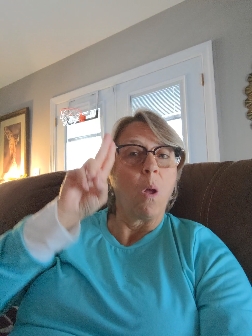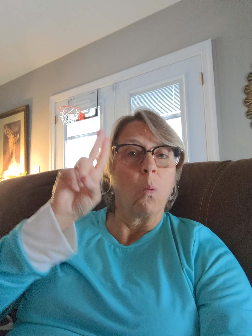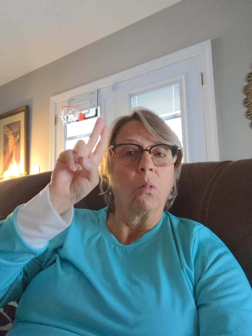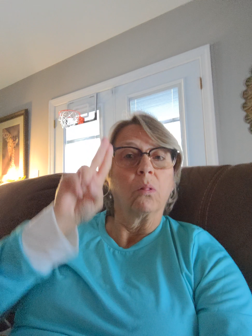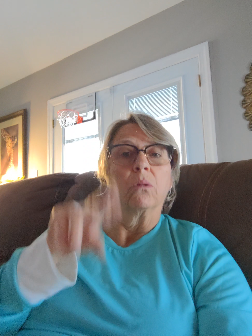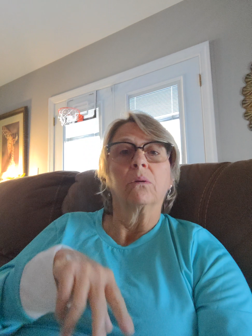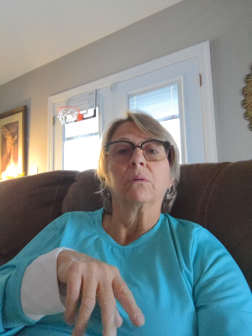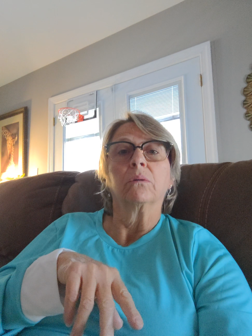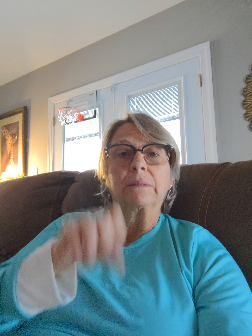uncle